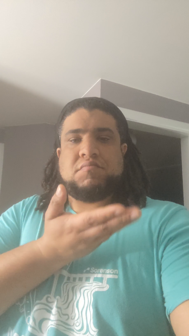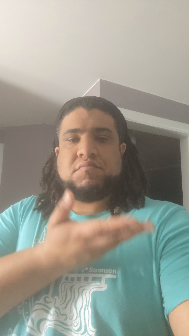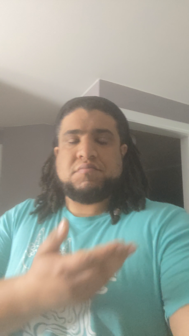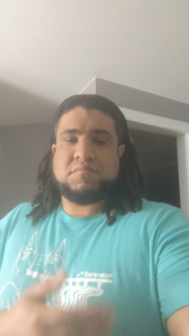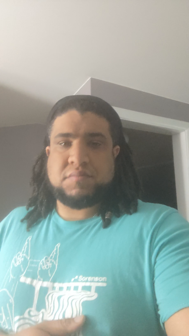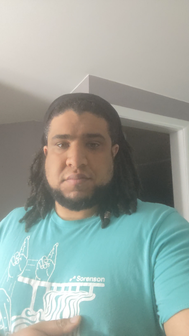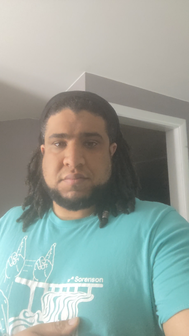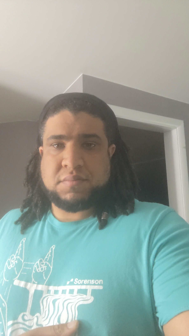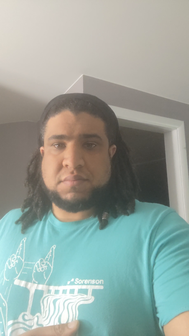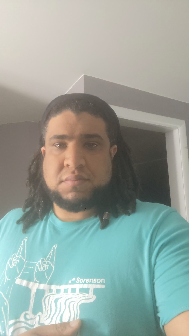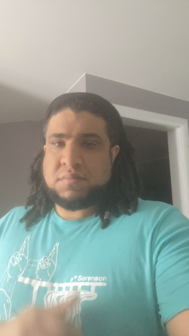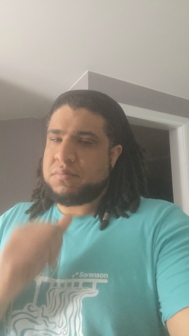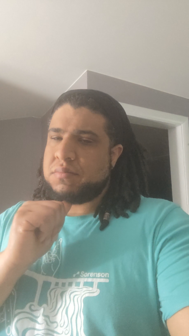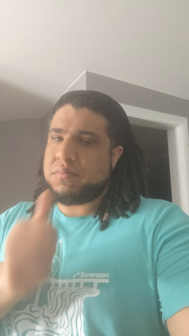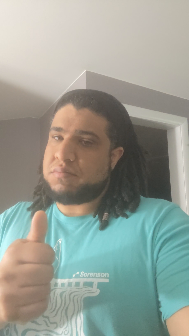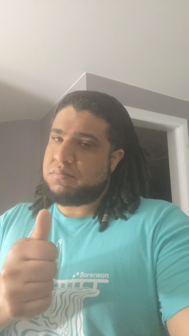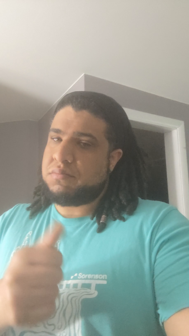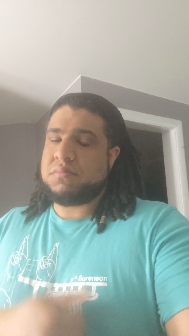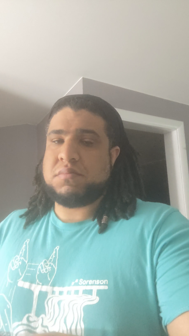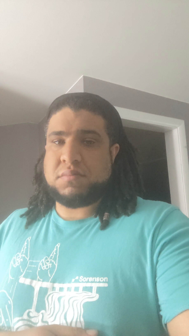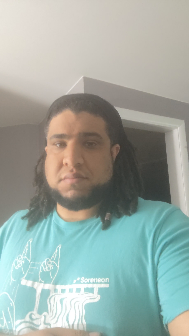don't